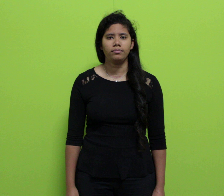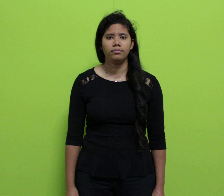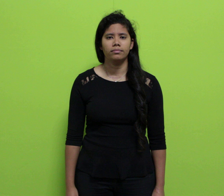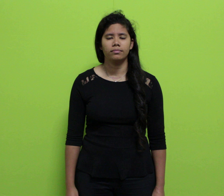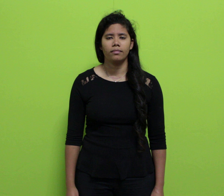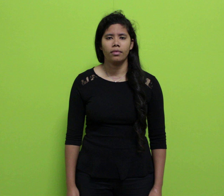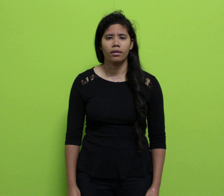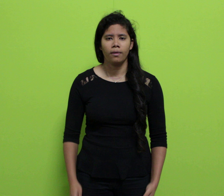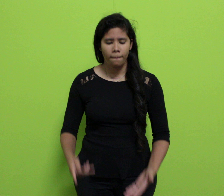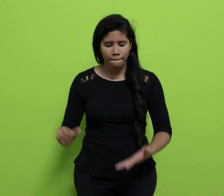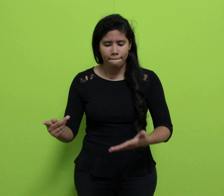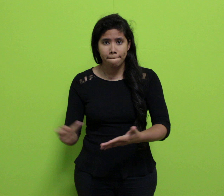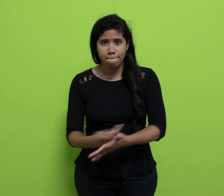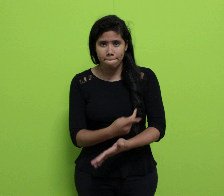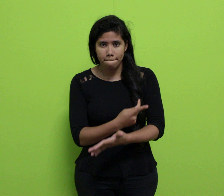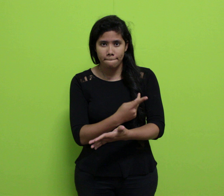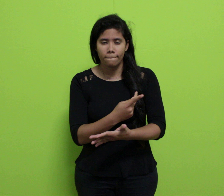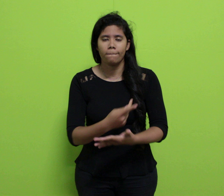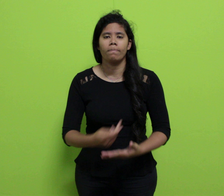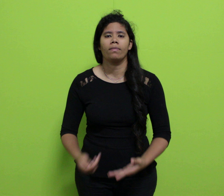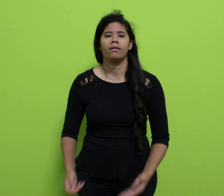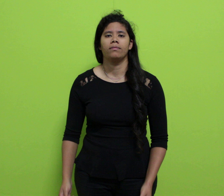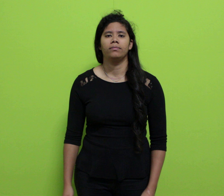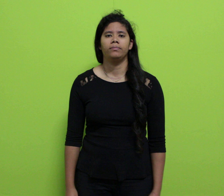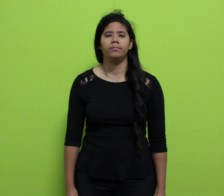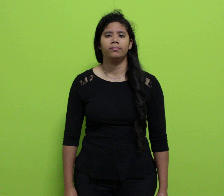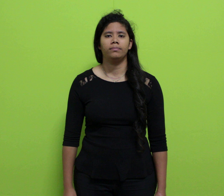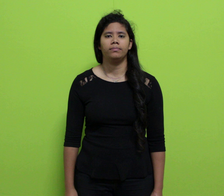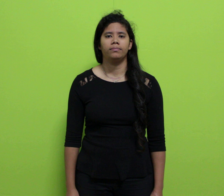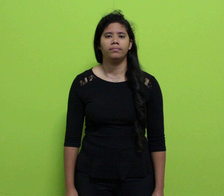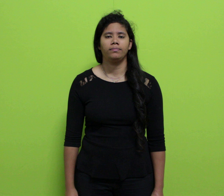acontecer